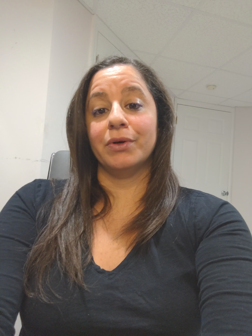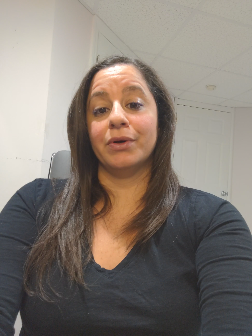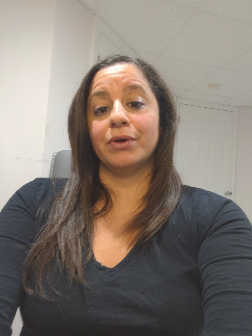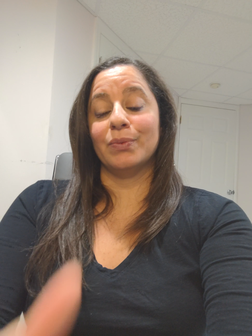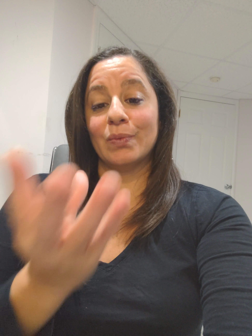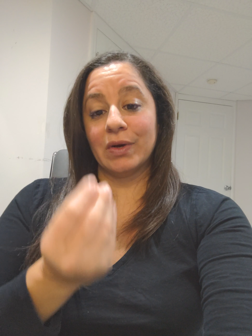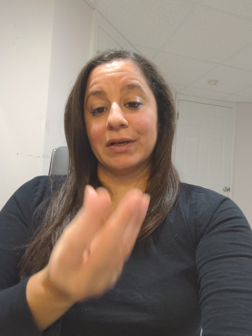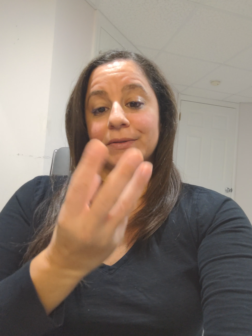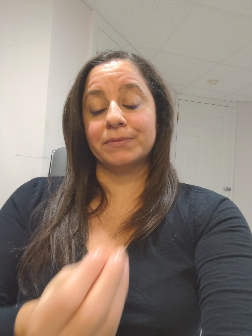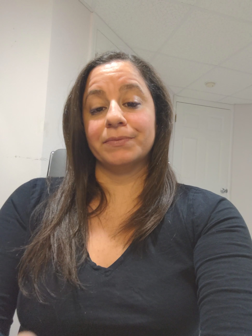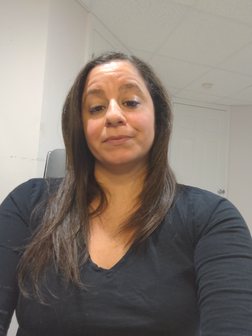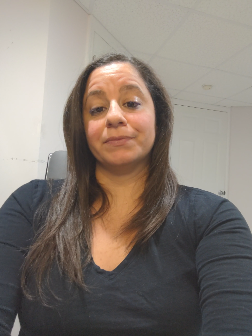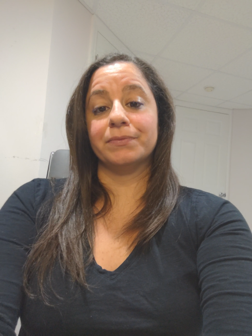wet